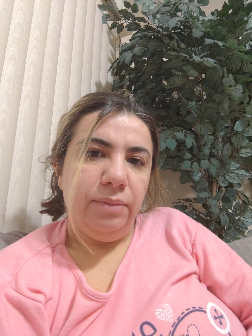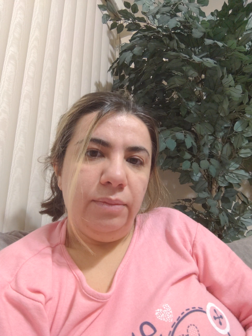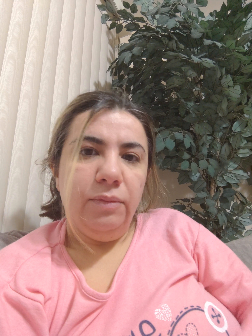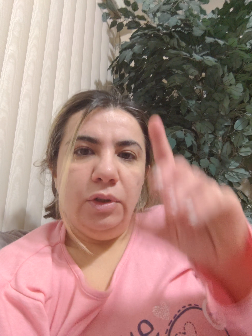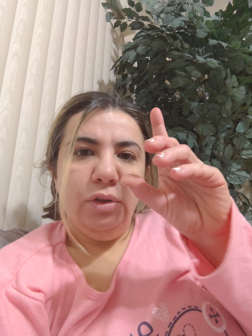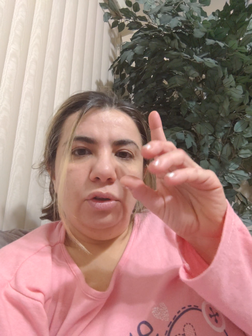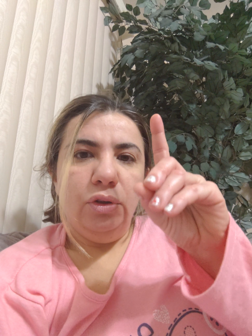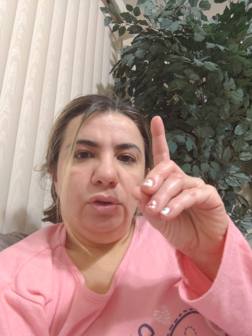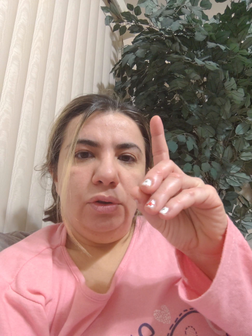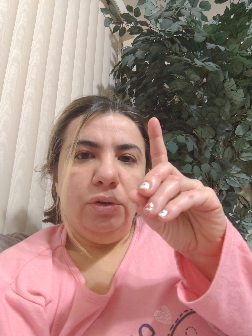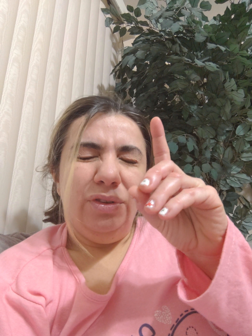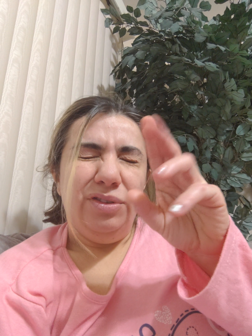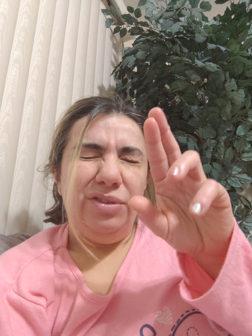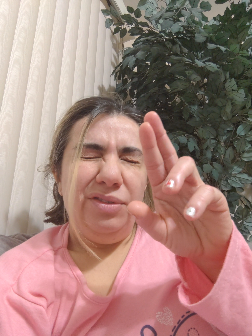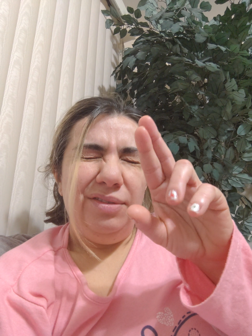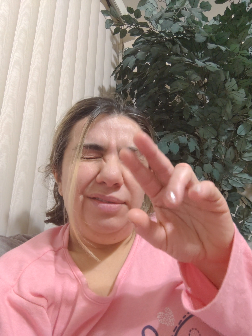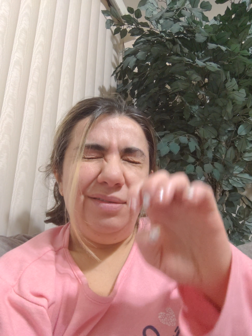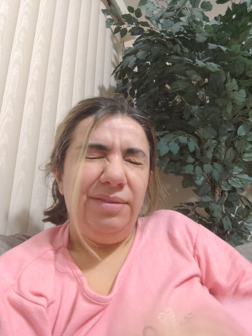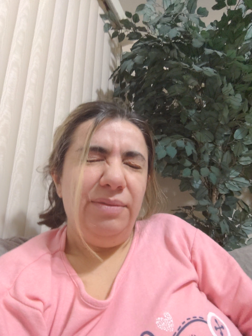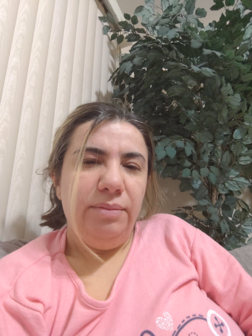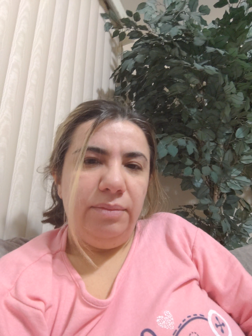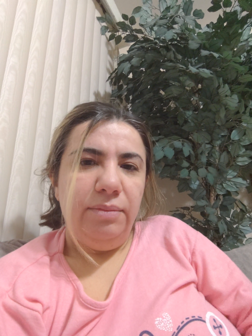dryer